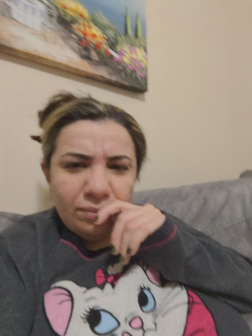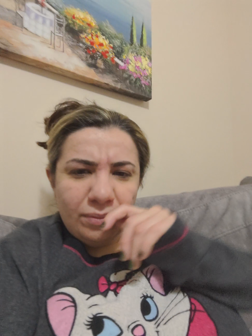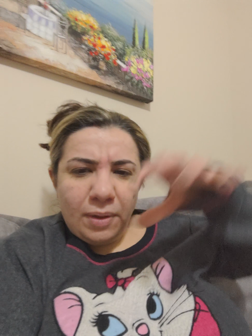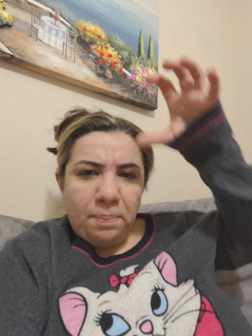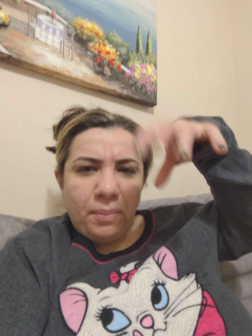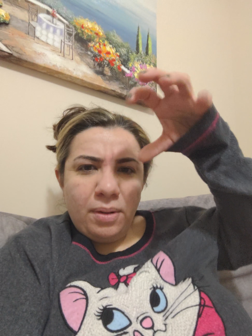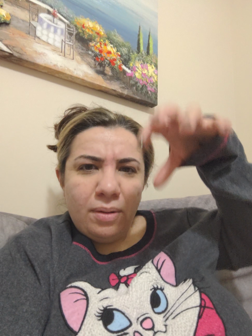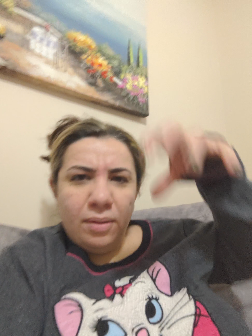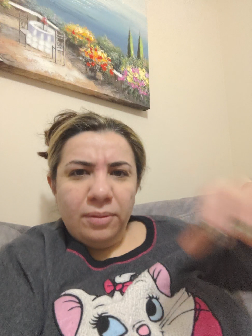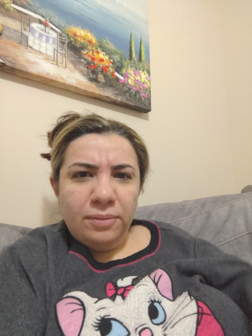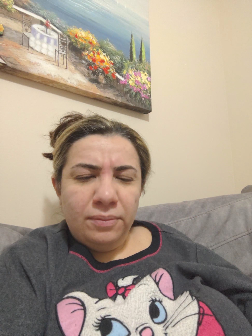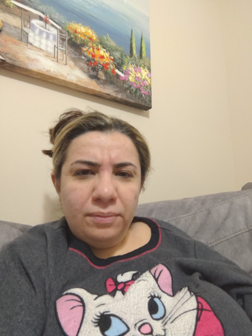rain